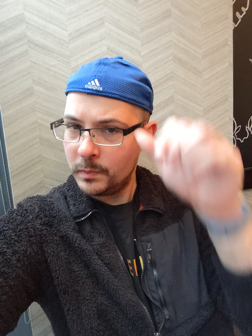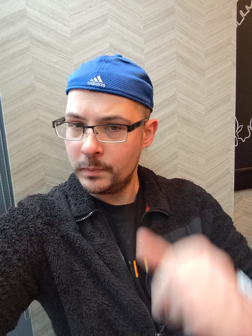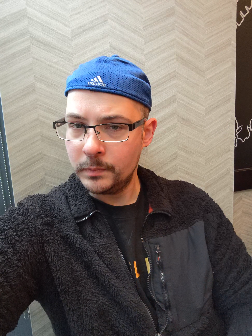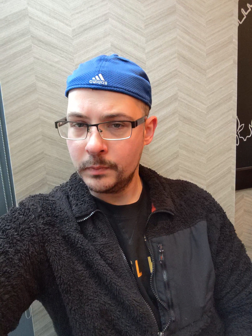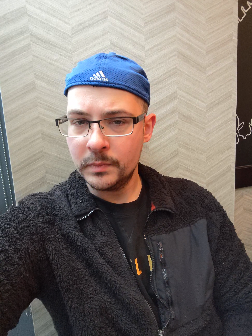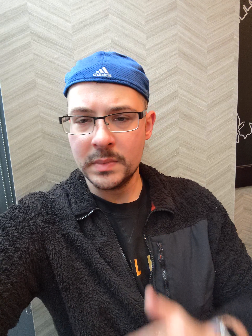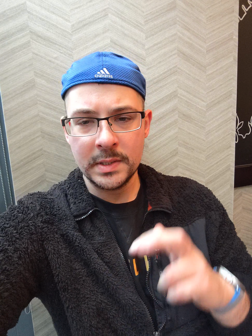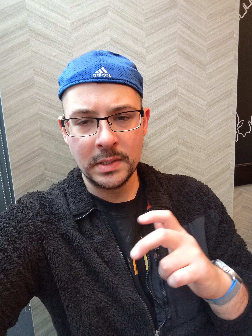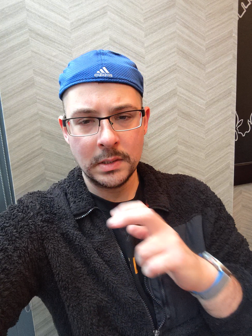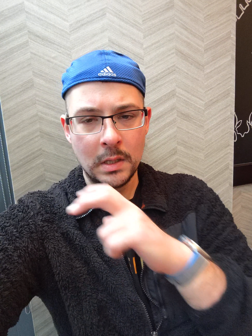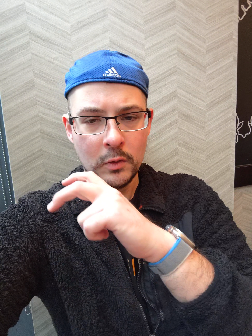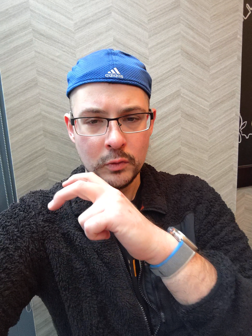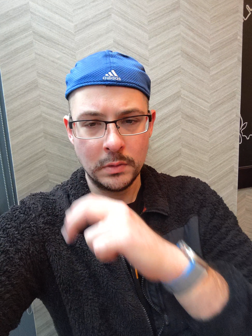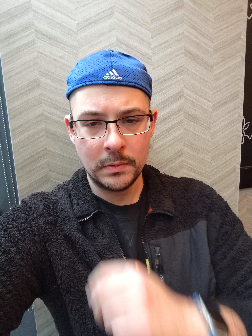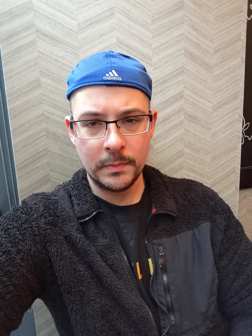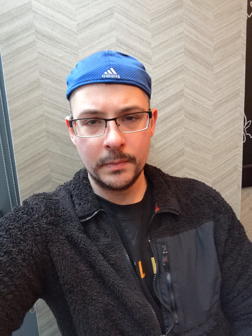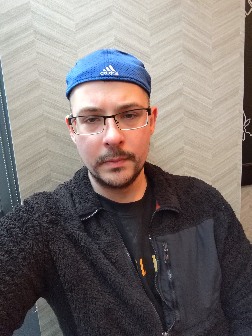stairs